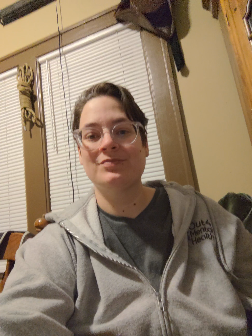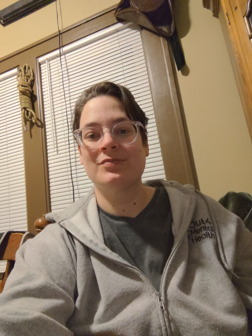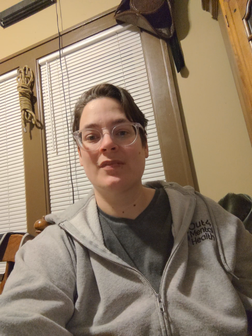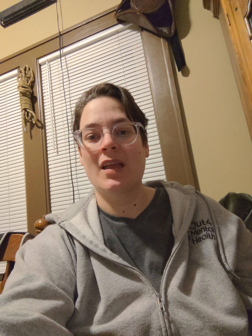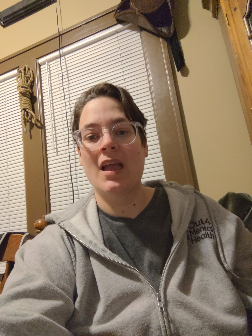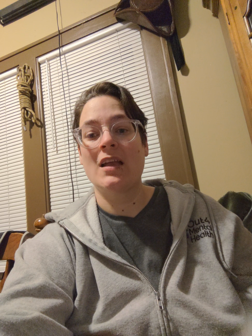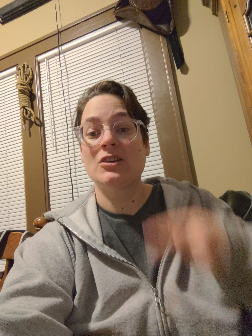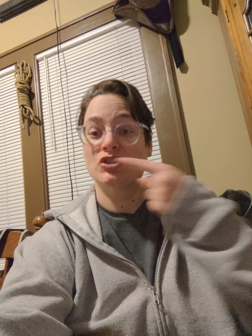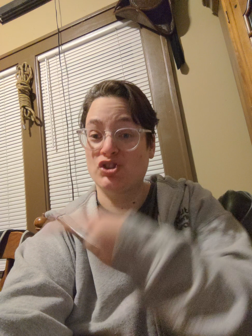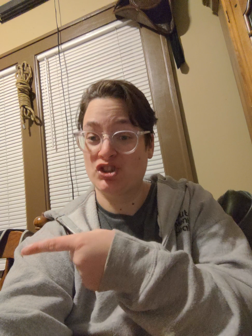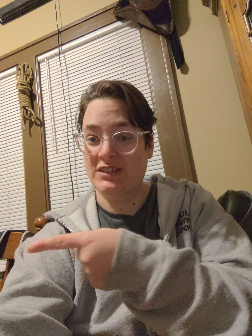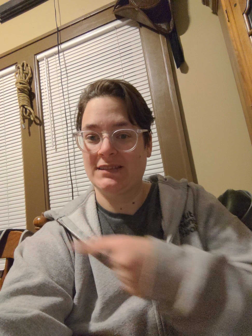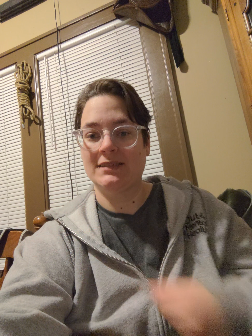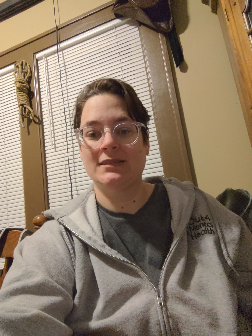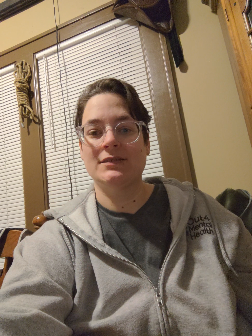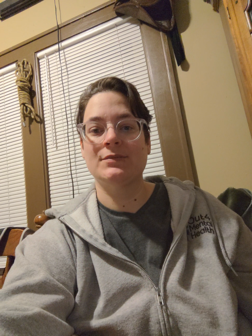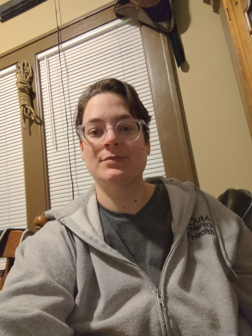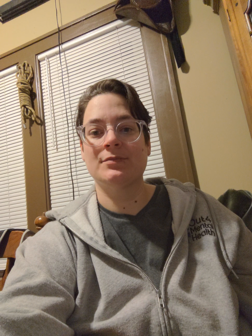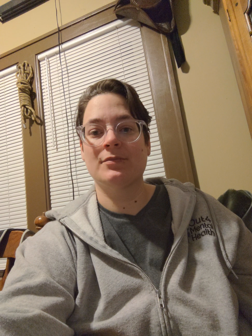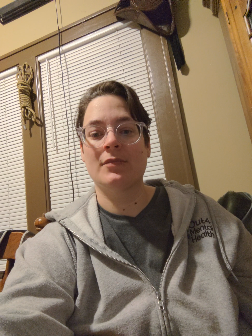he/she/it